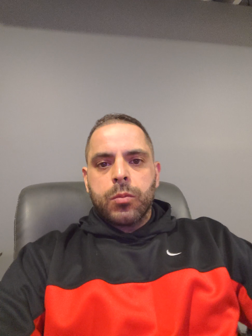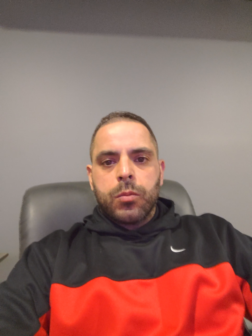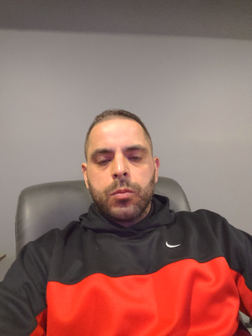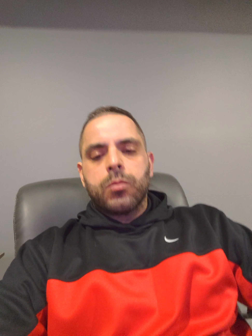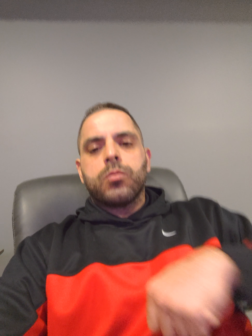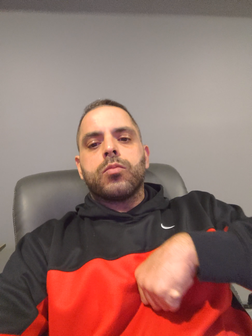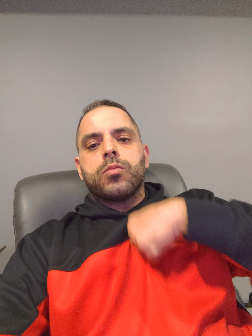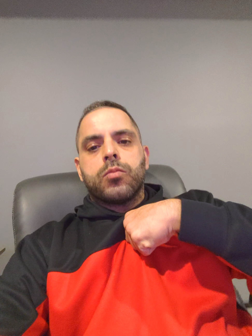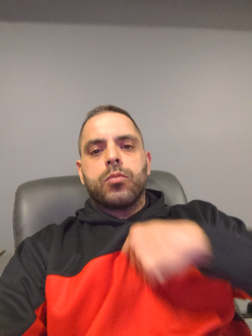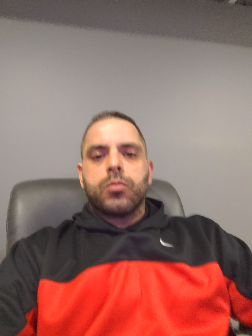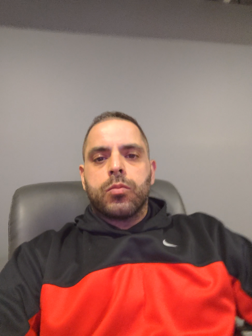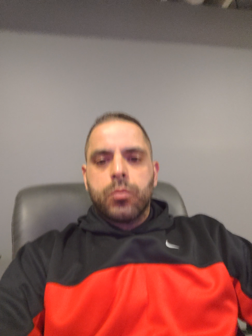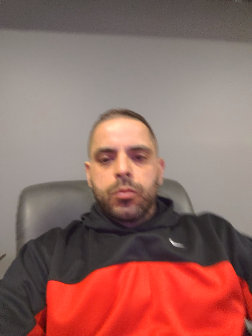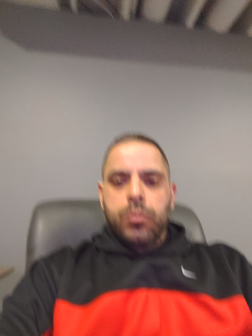zipper